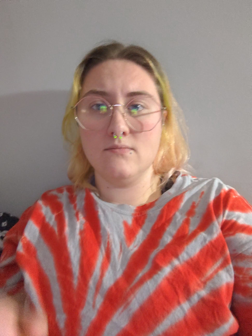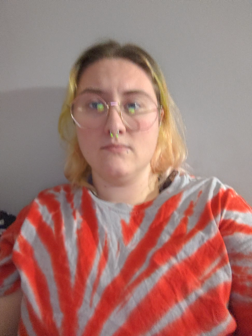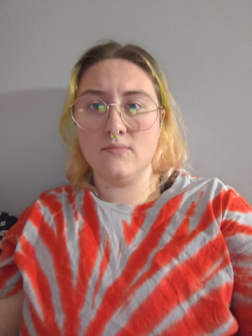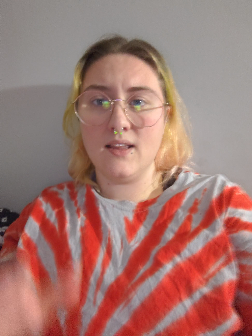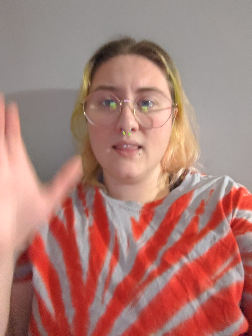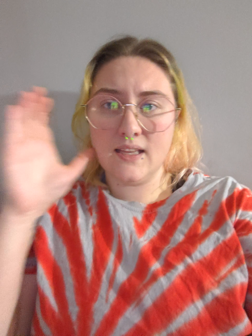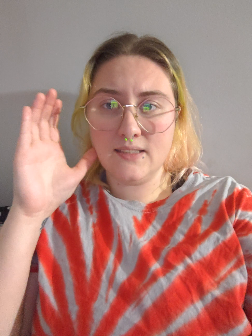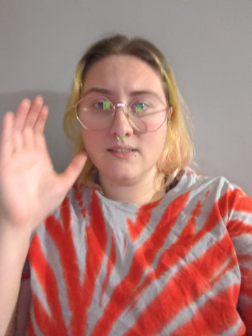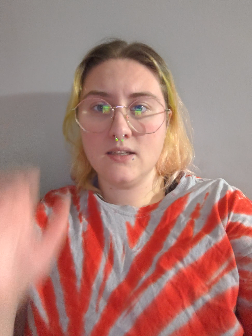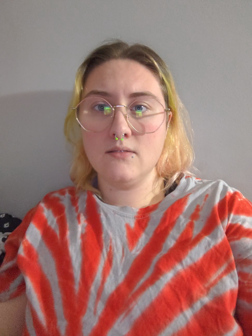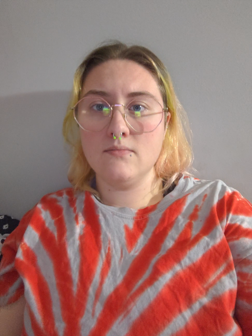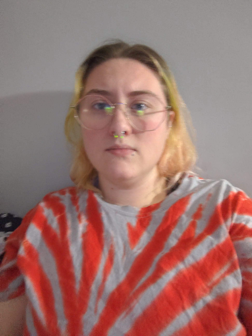listen